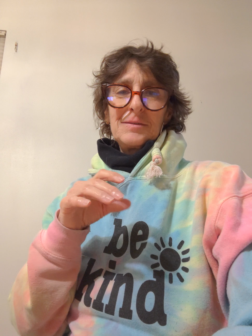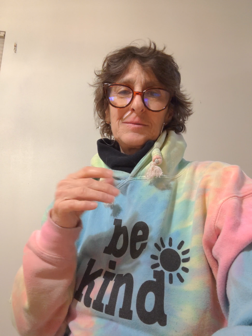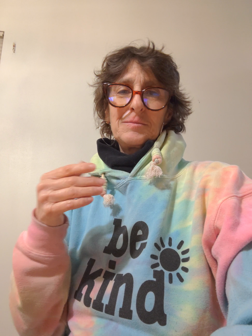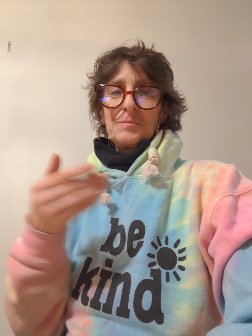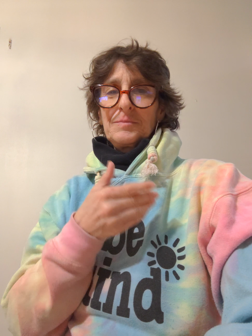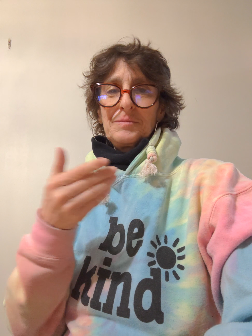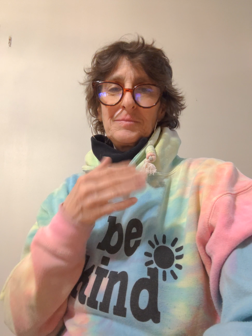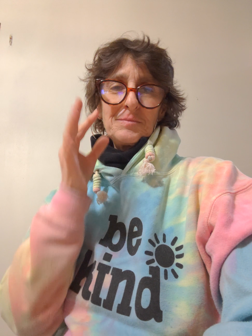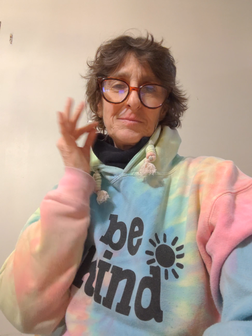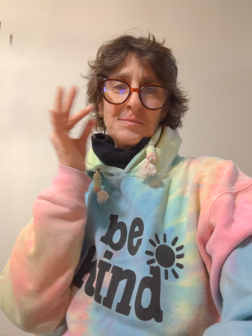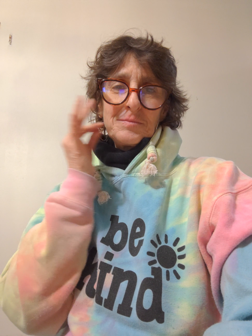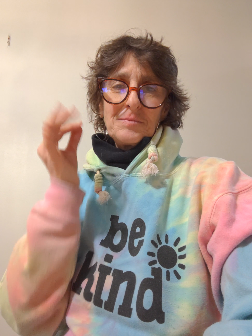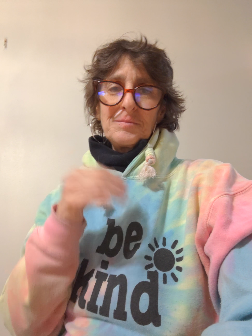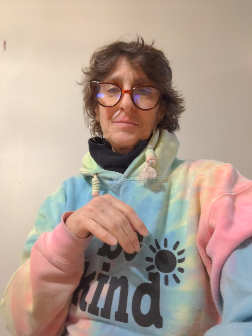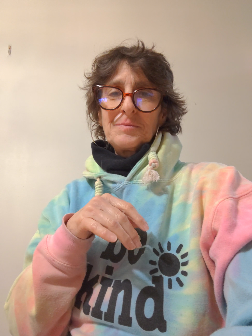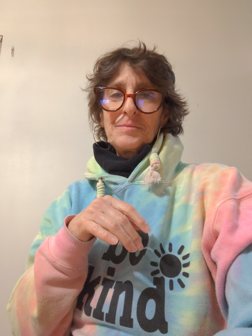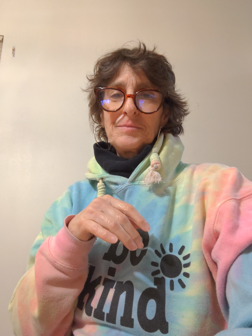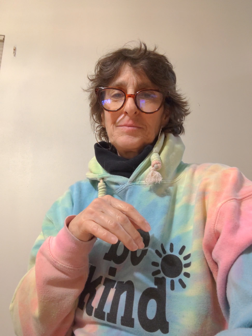kitty